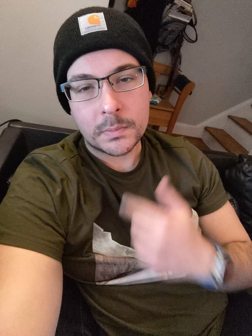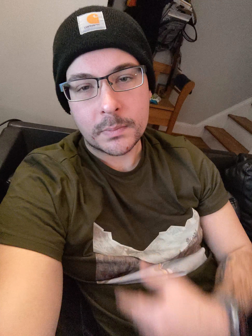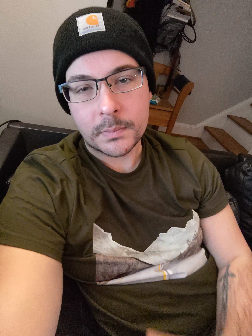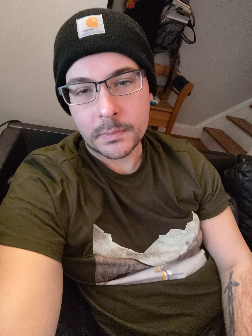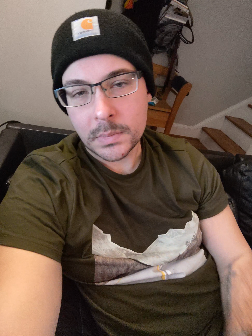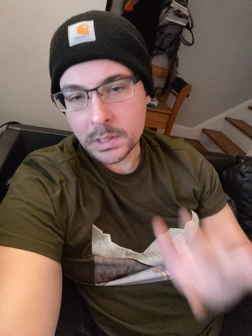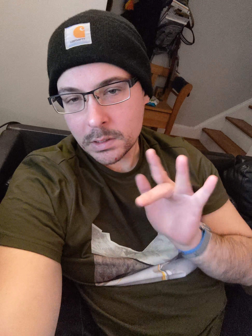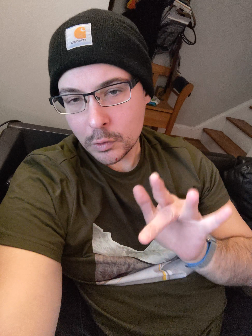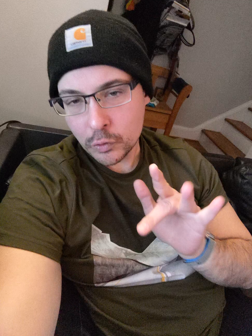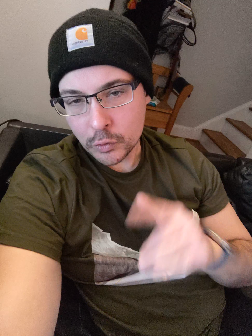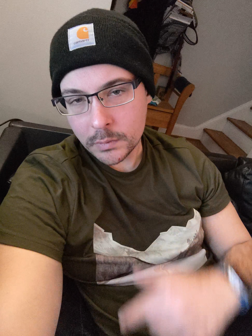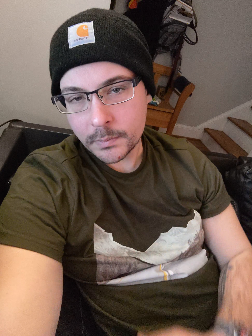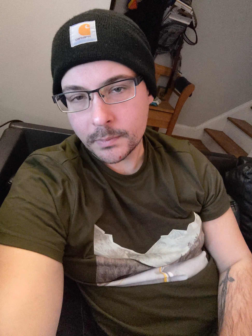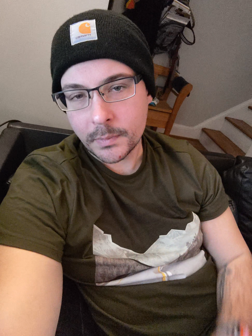touch